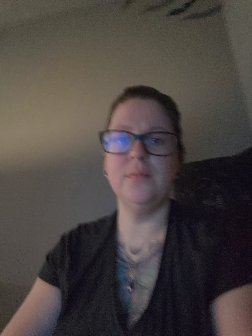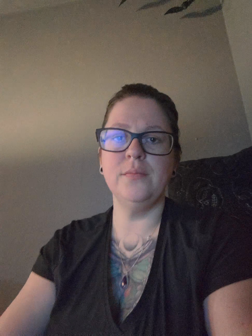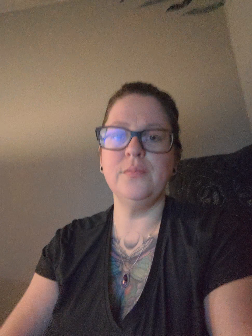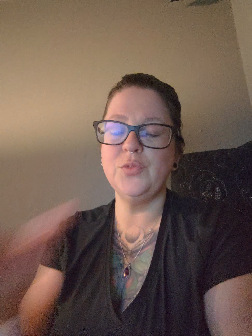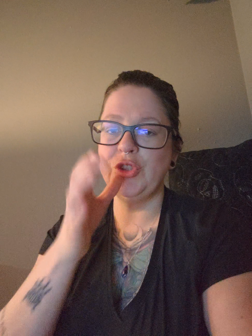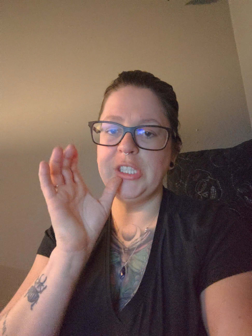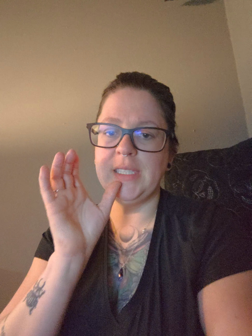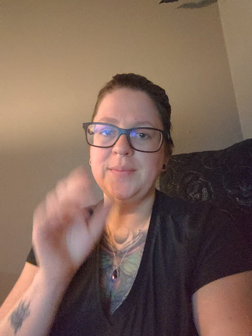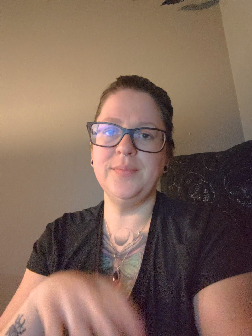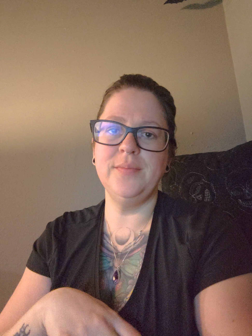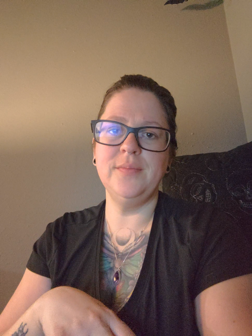drink